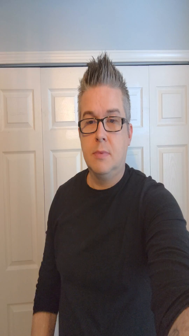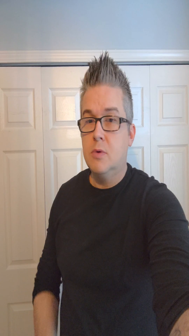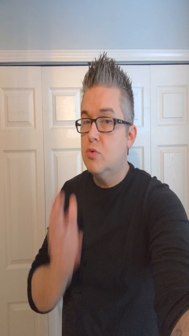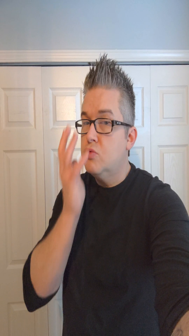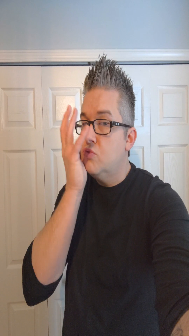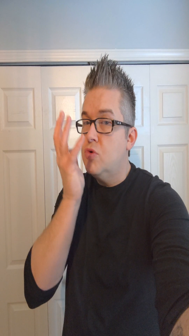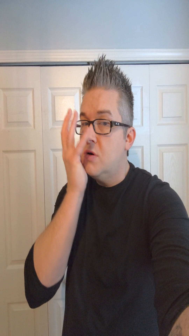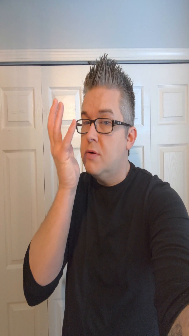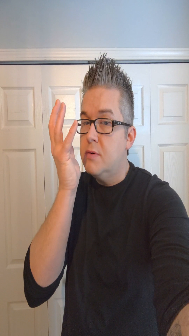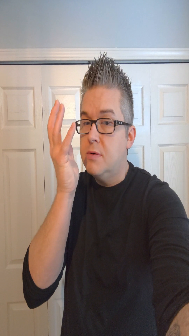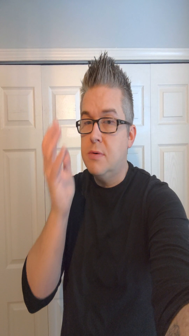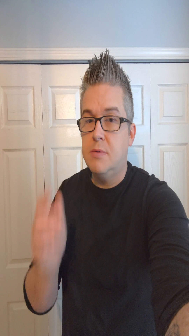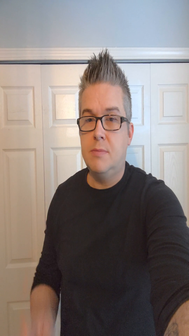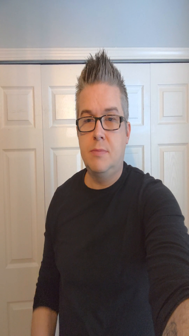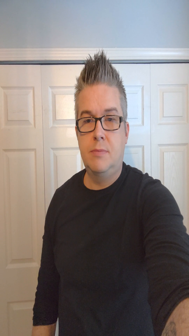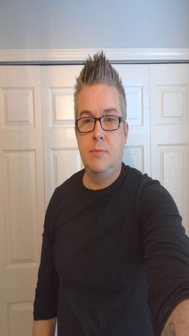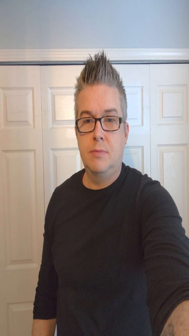grass